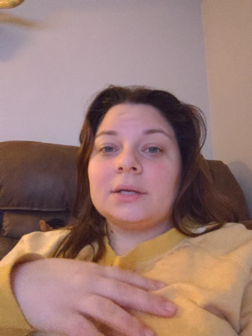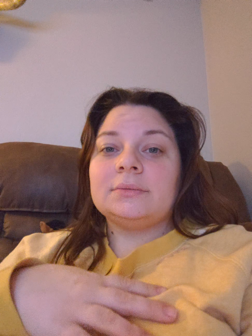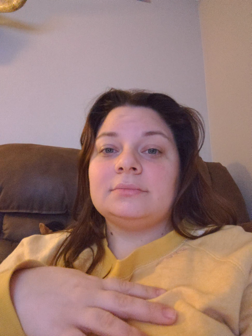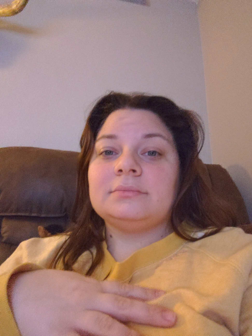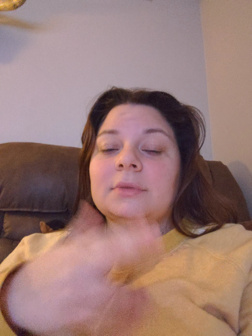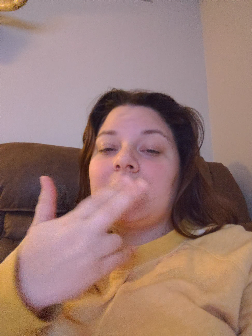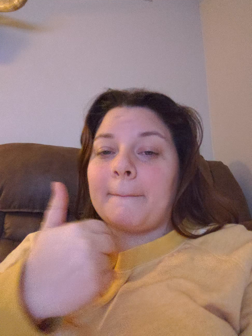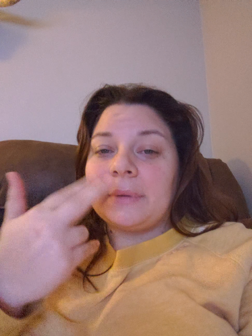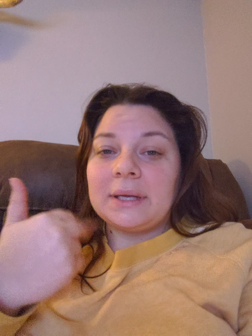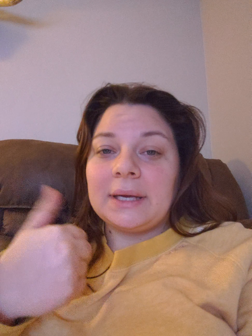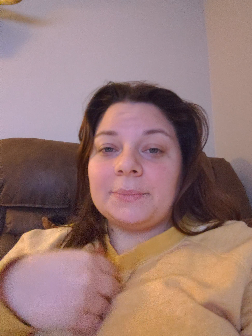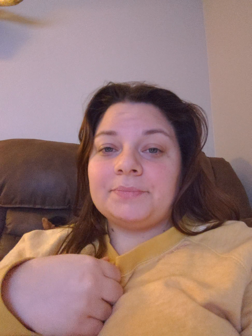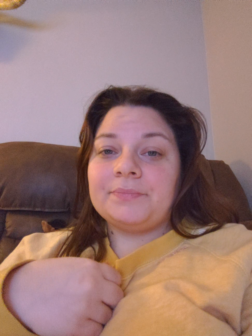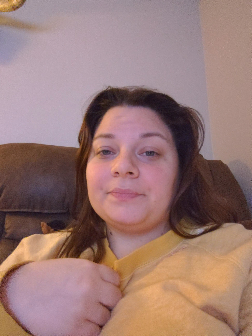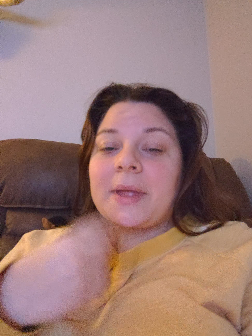napkin